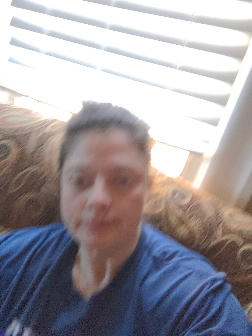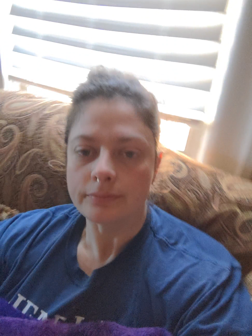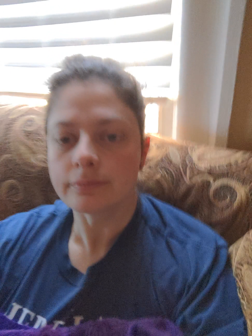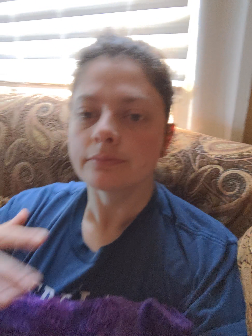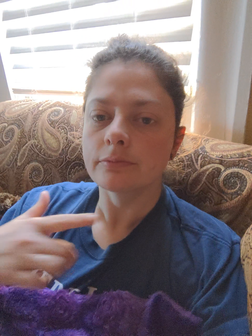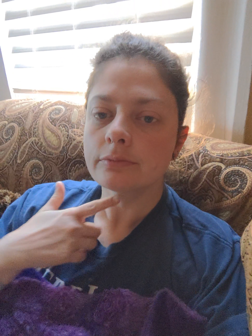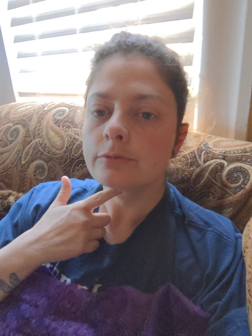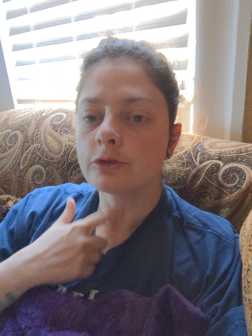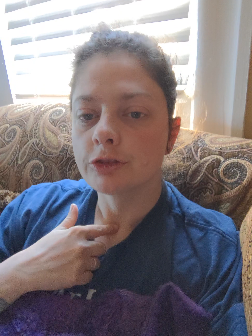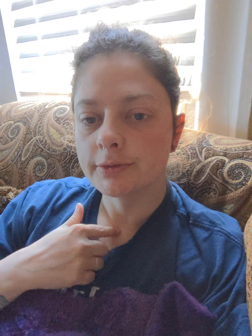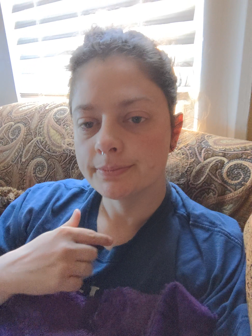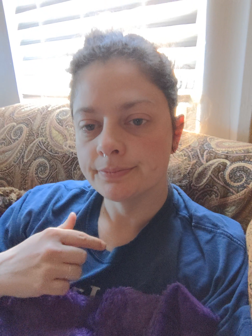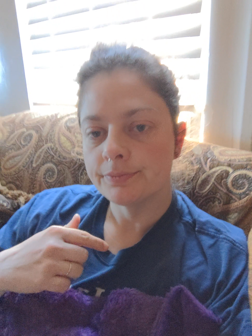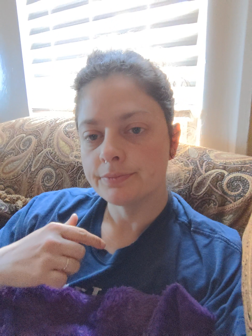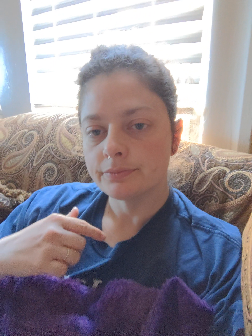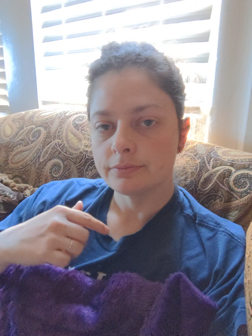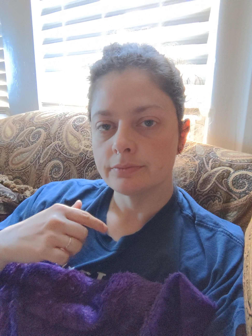thirsty